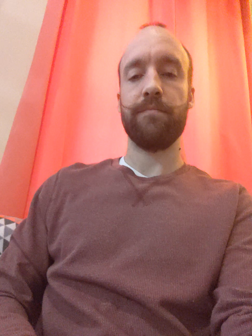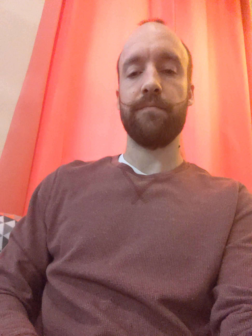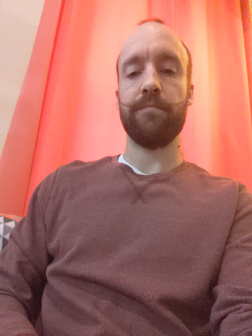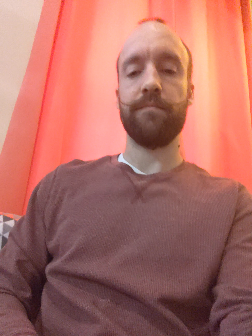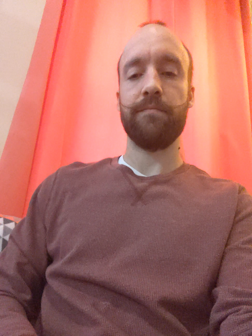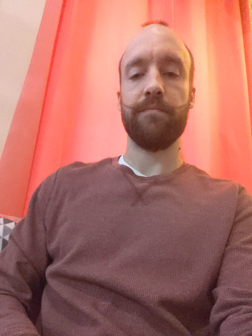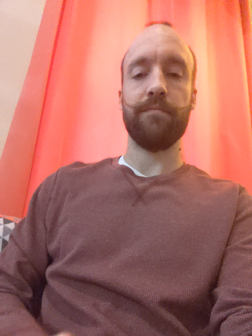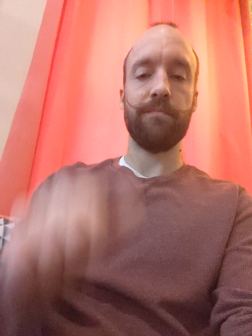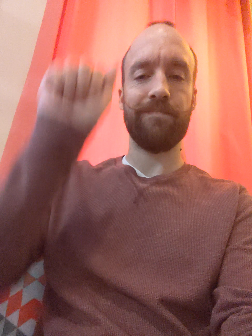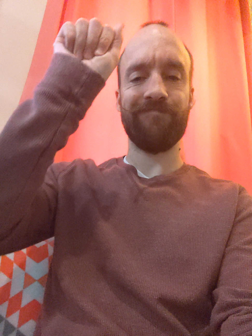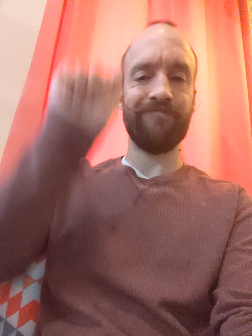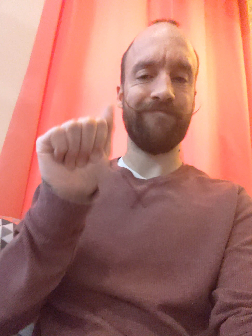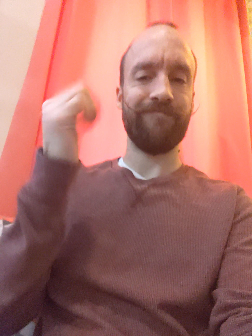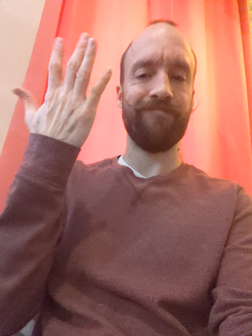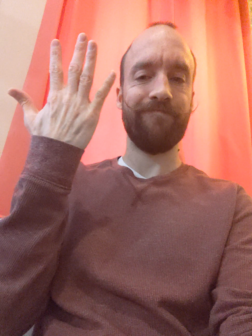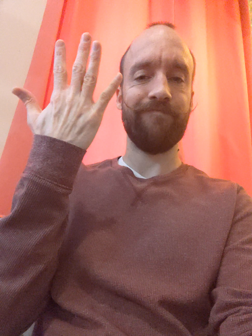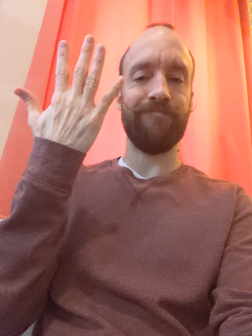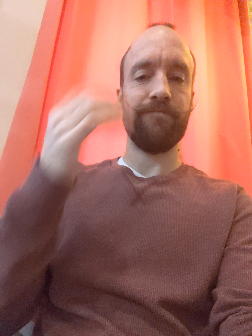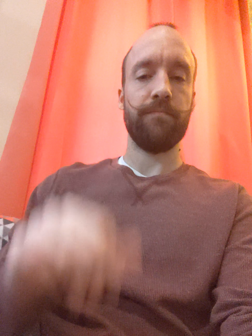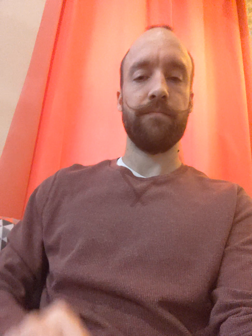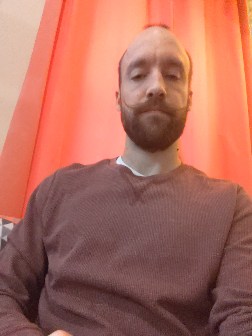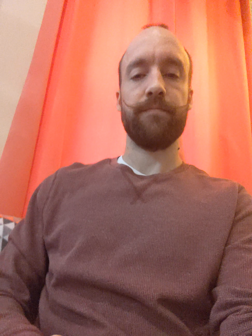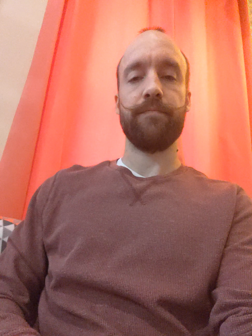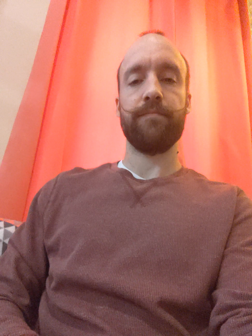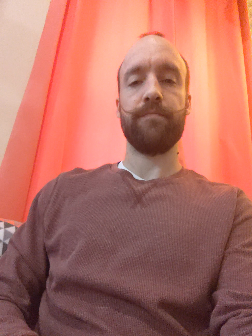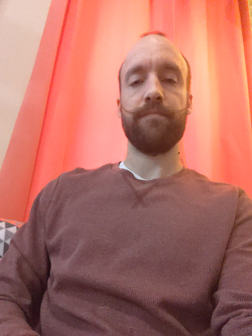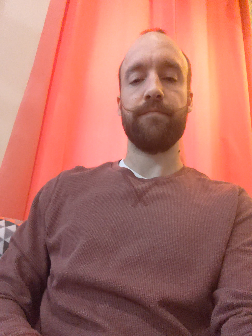mitten